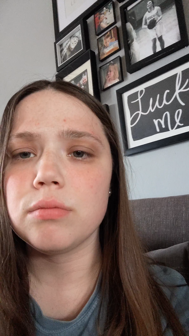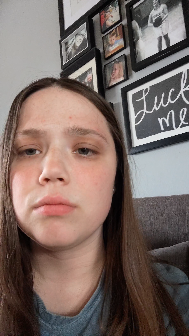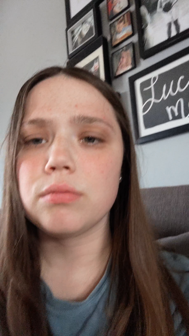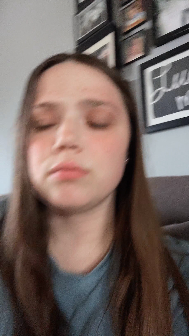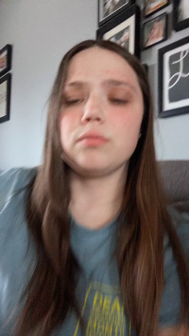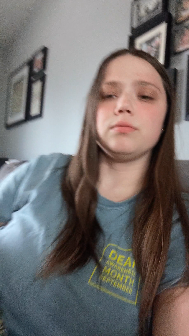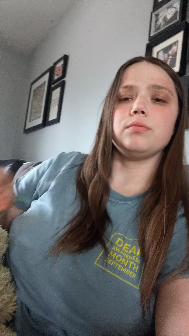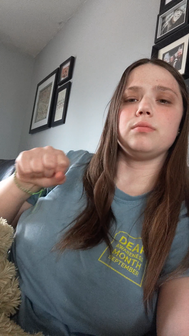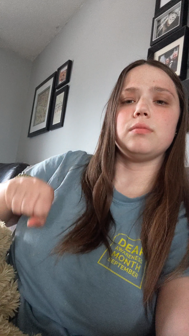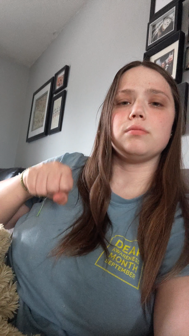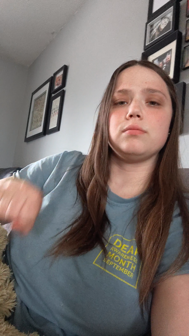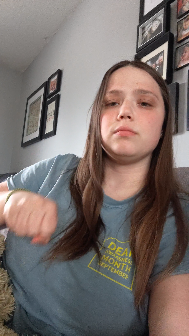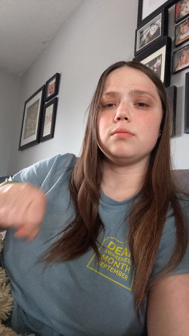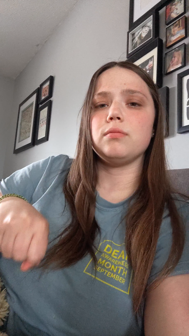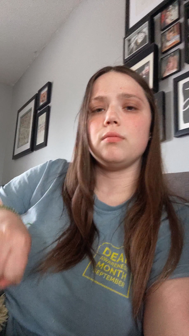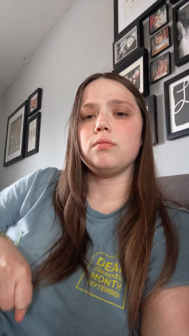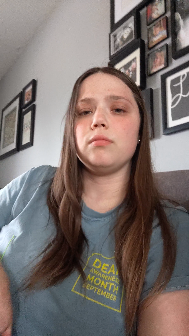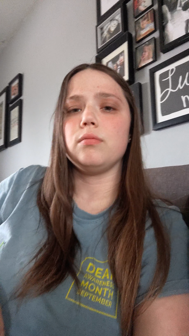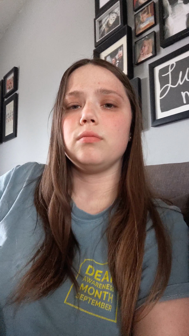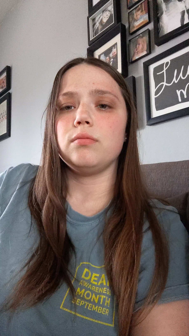bicycle